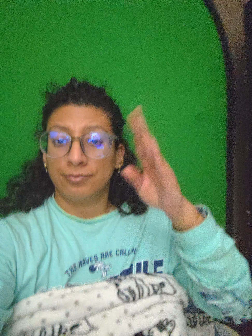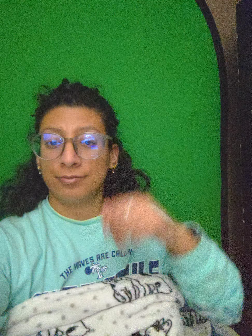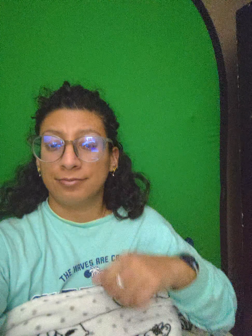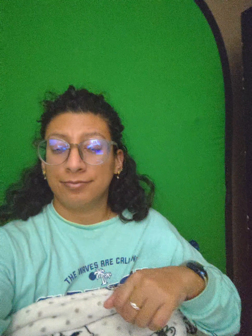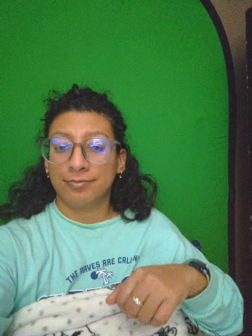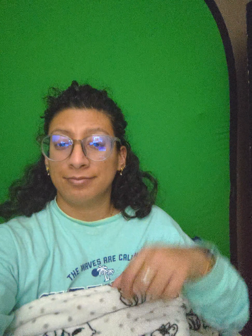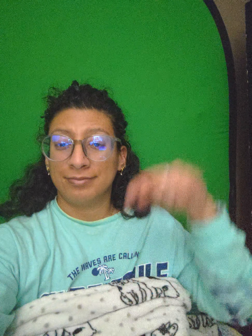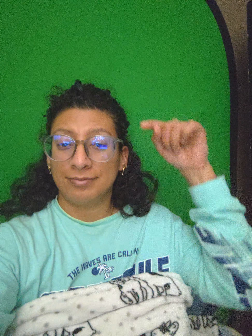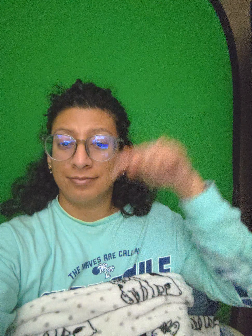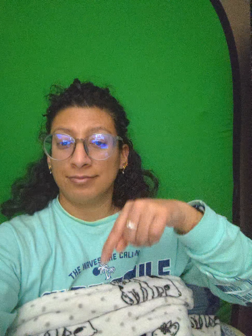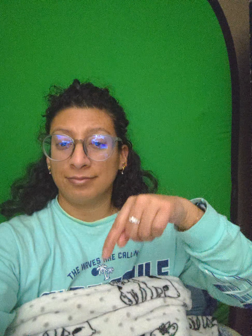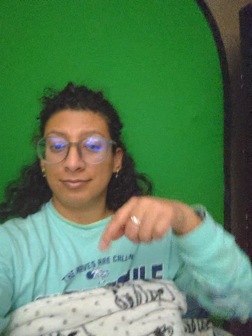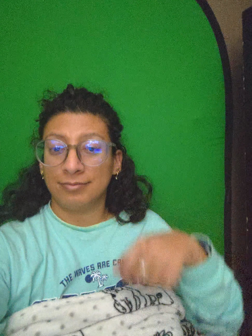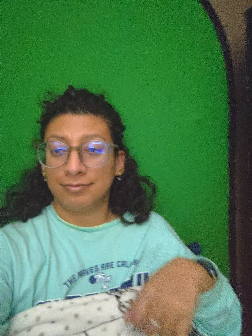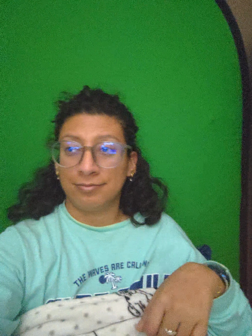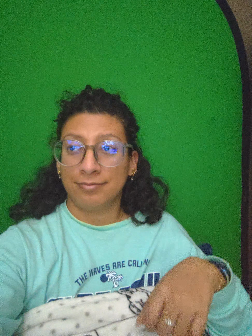down